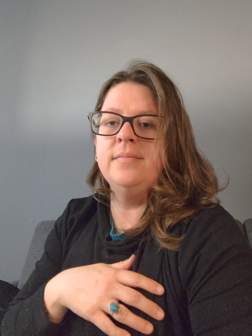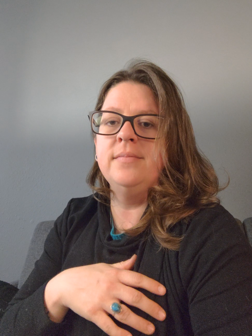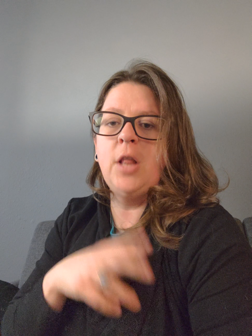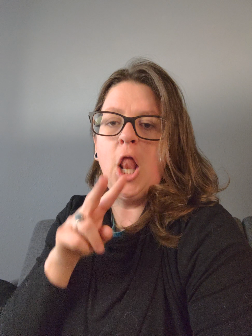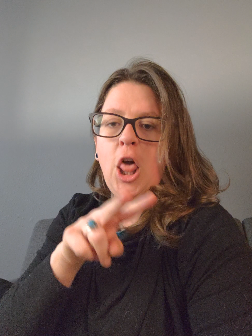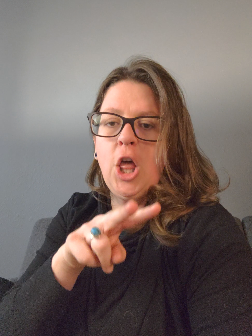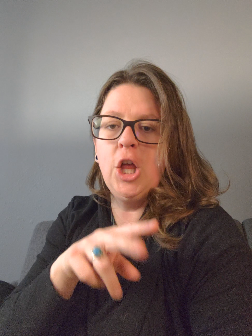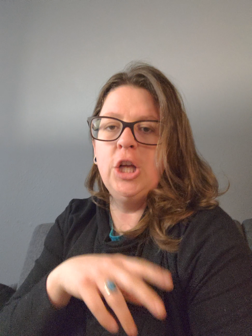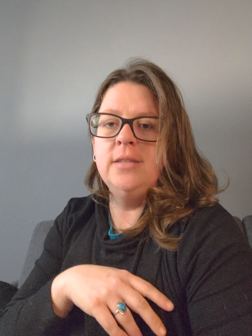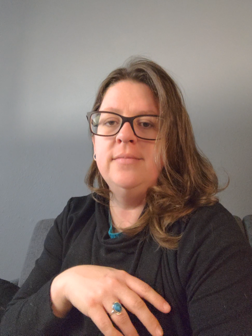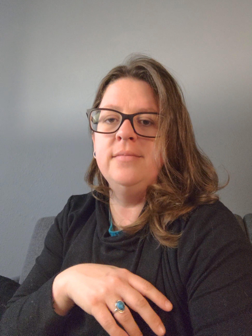look